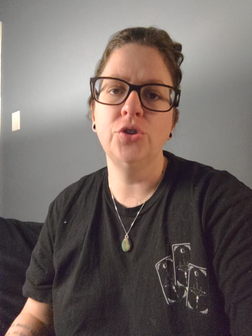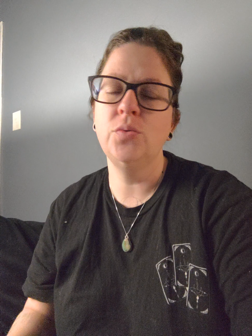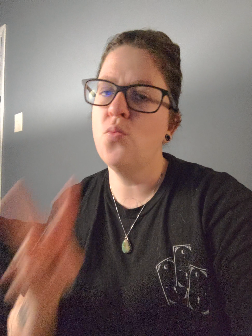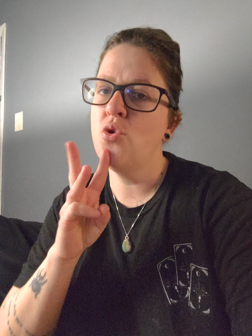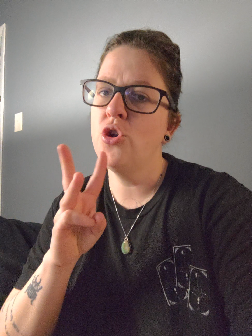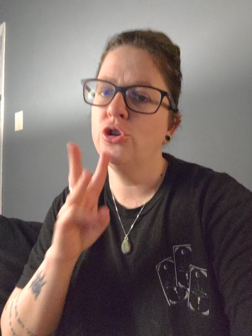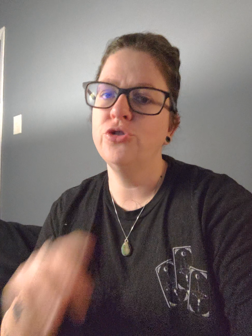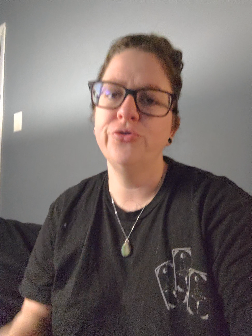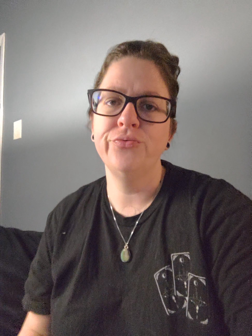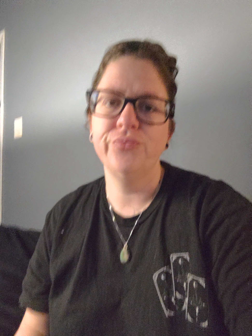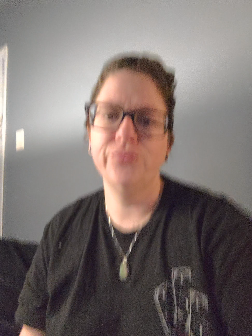water